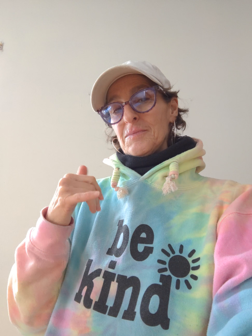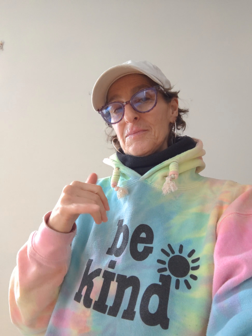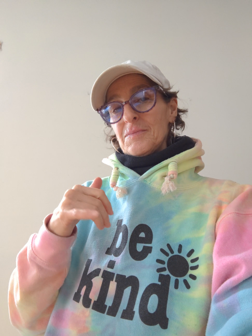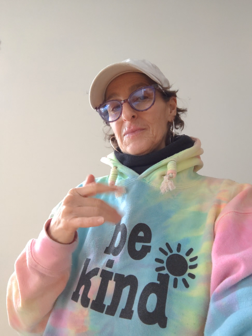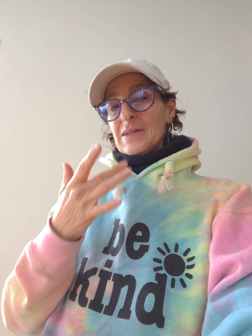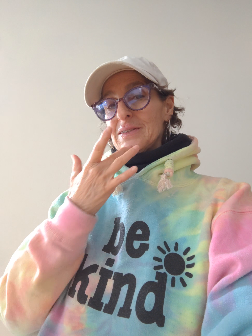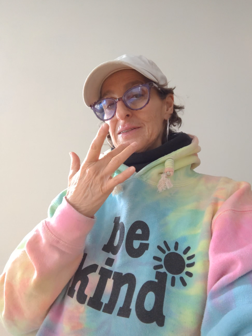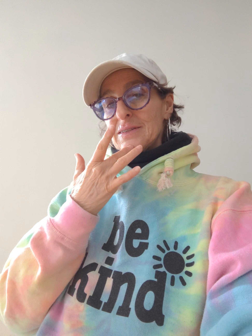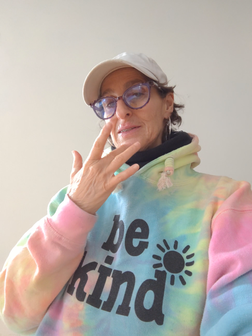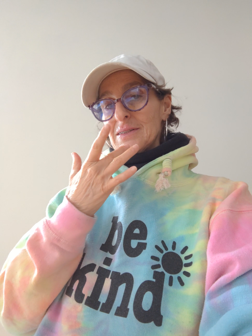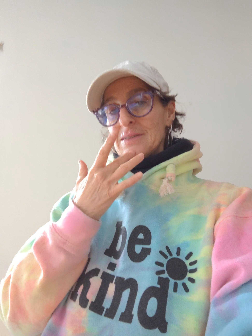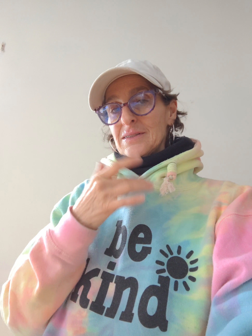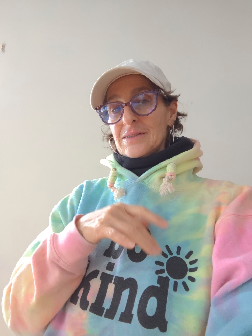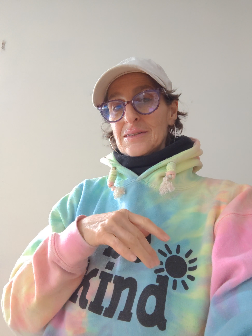taste